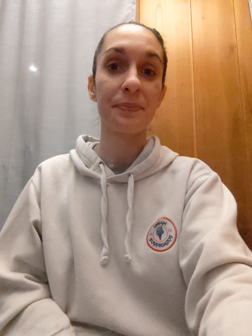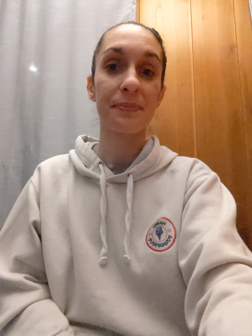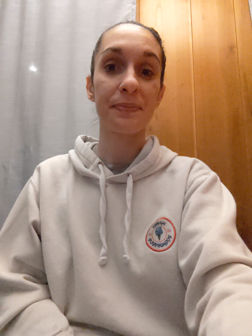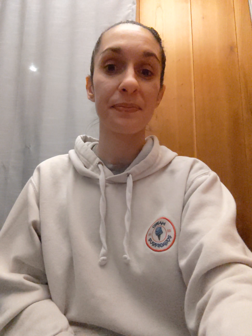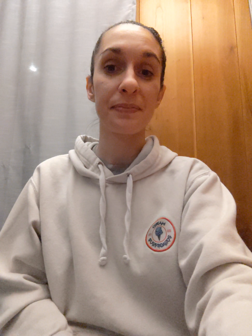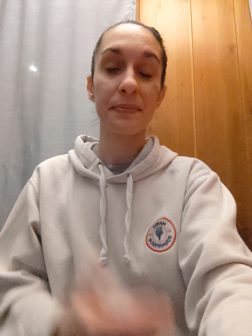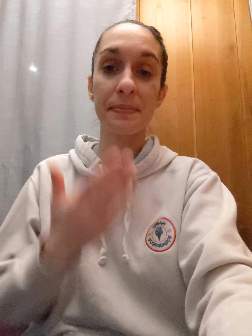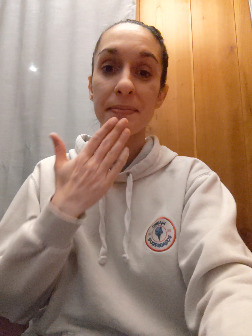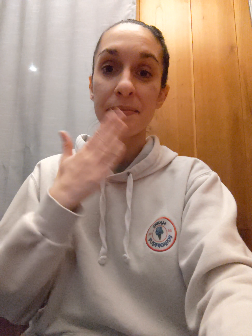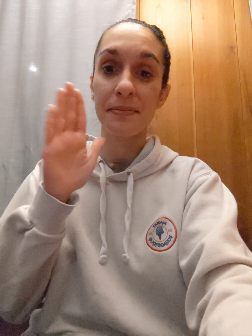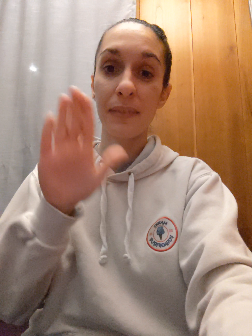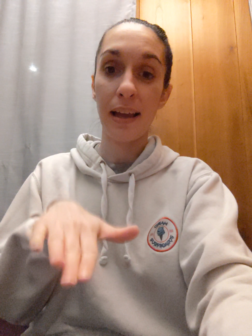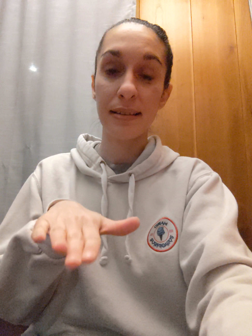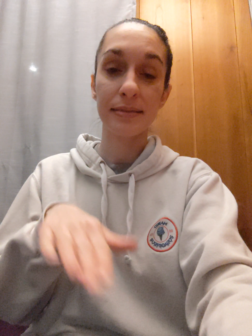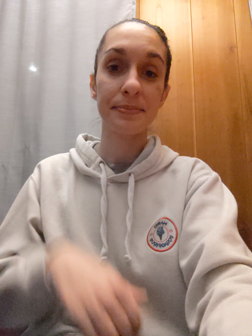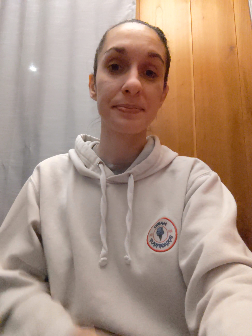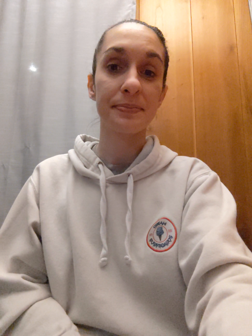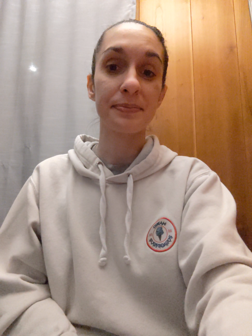bad